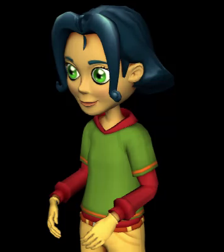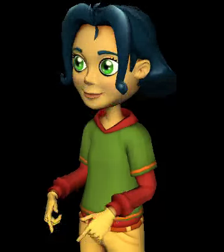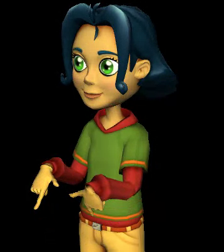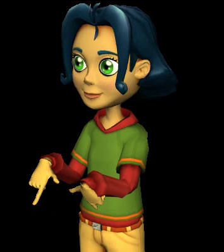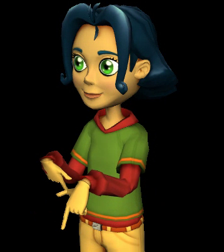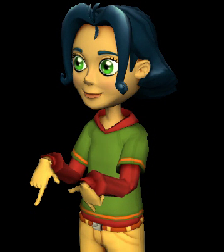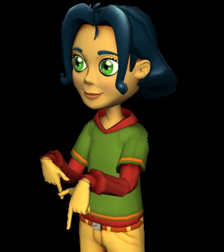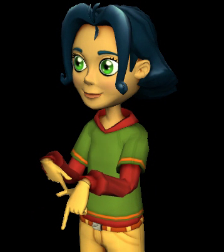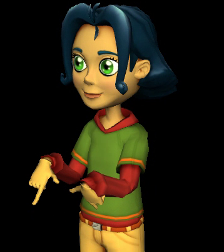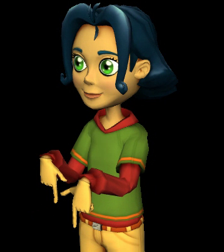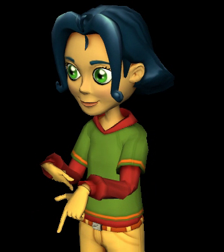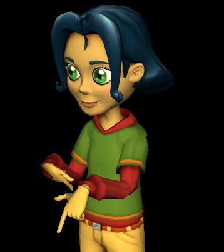سيرا على الأقدام